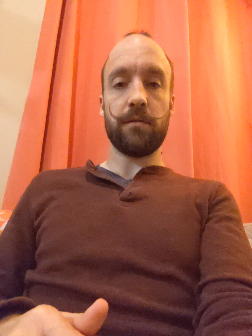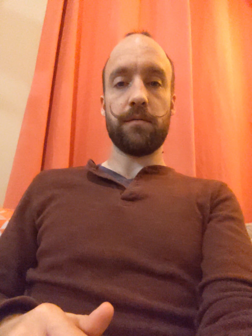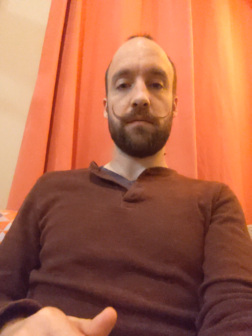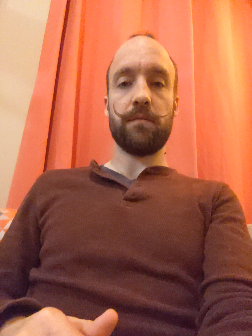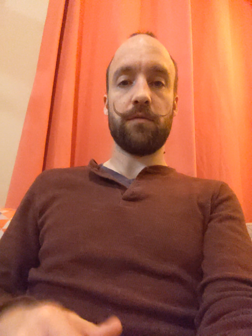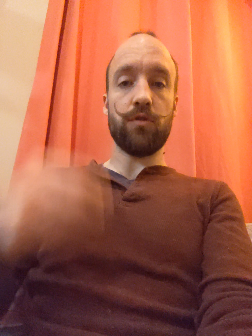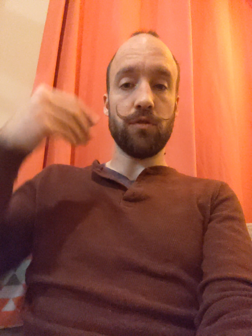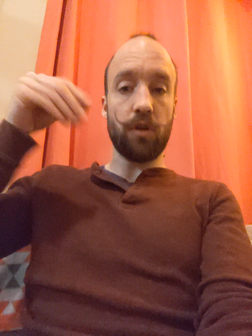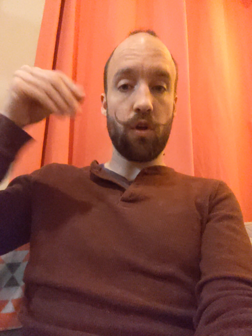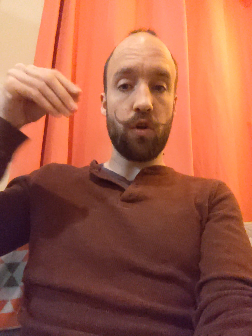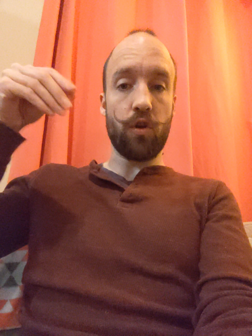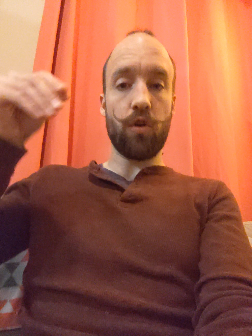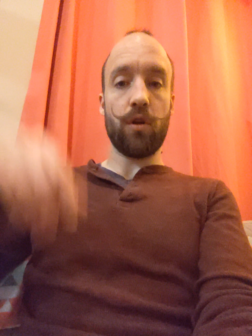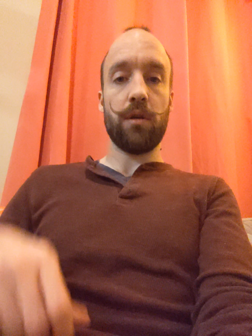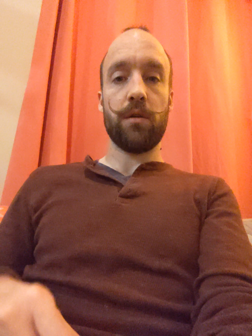store